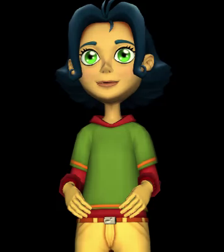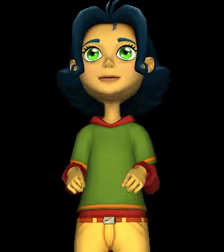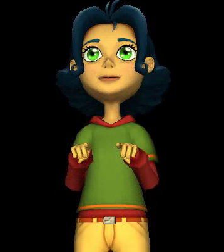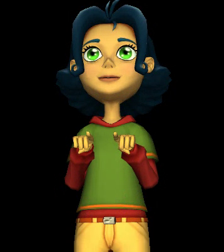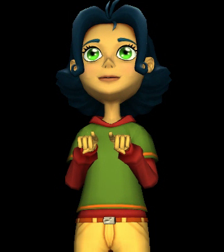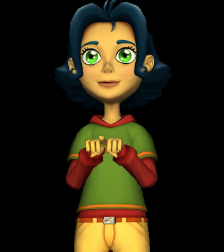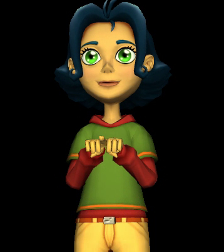أيضا